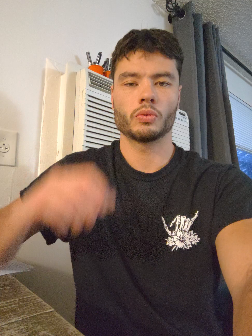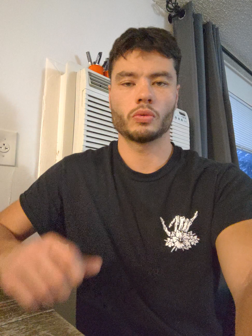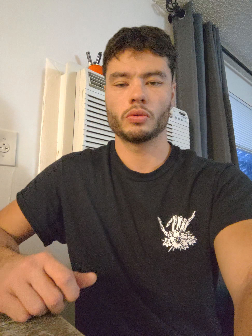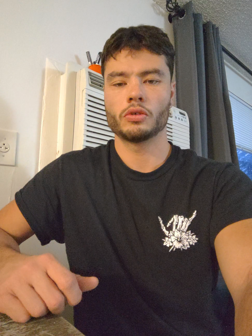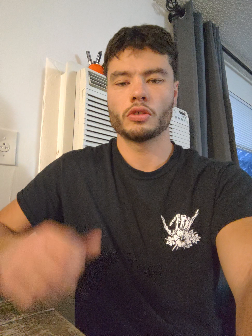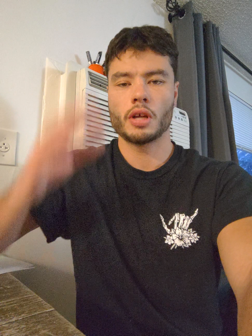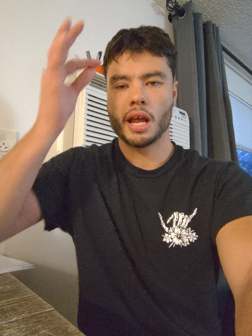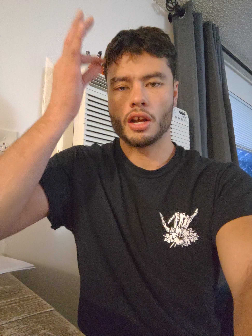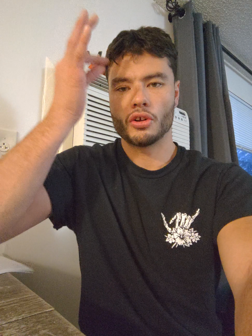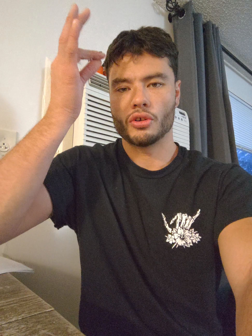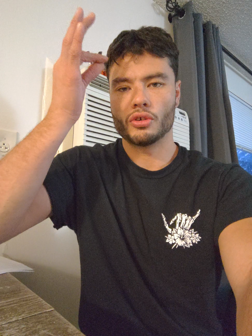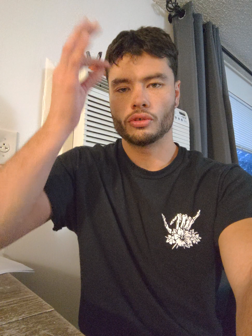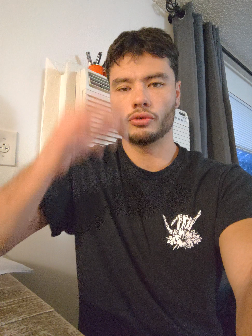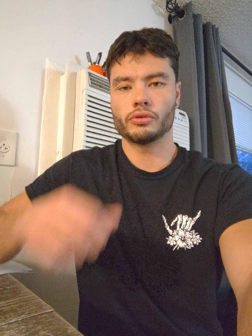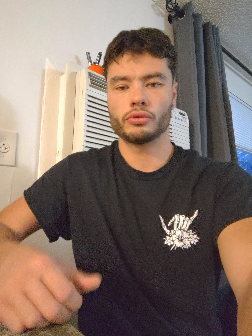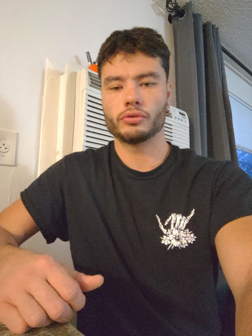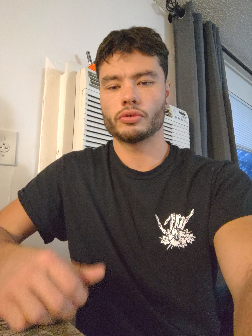hair